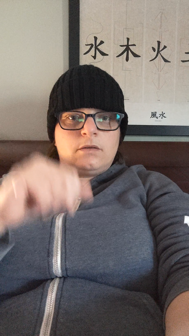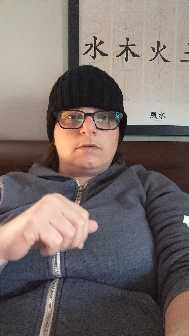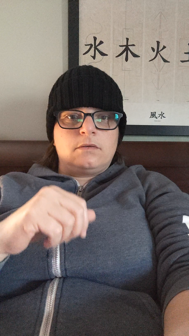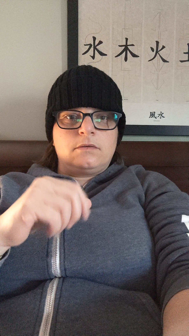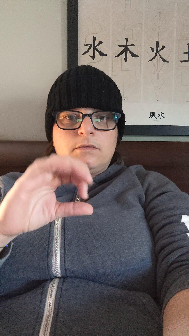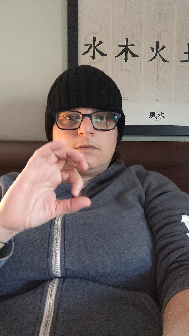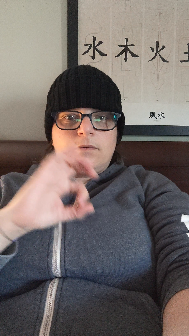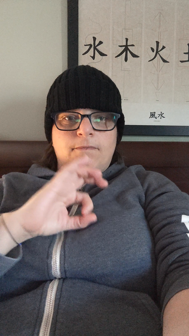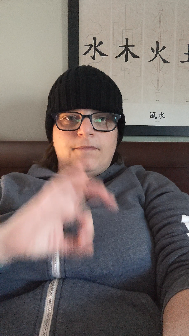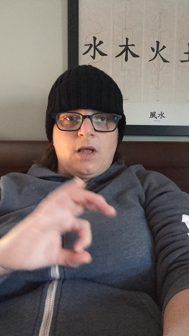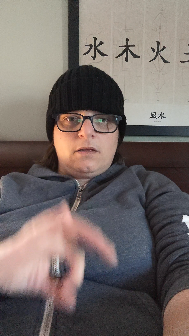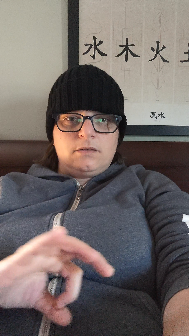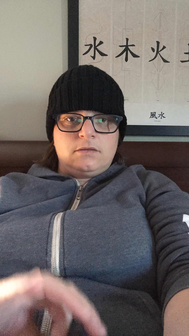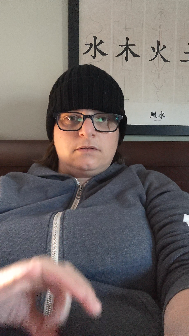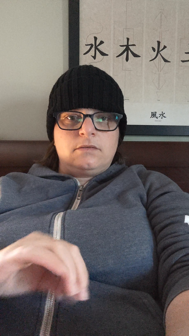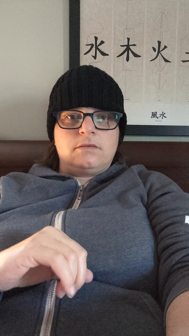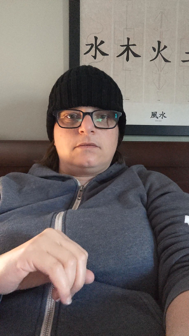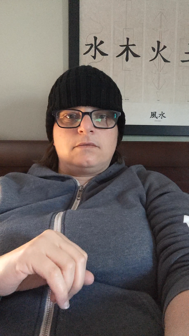button